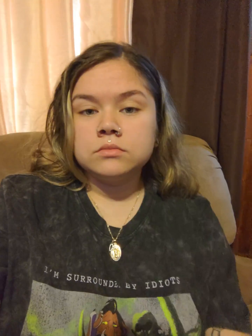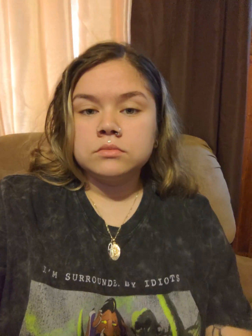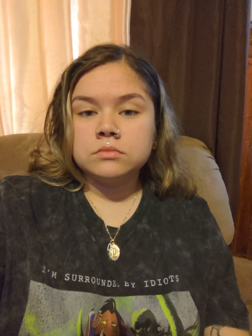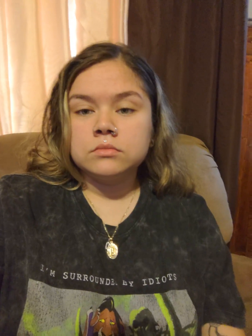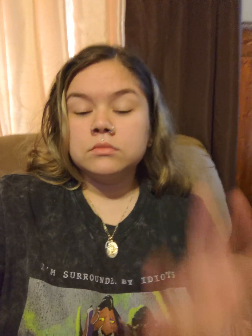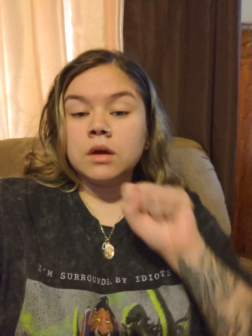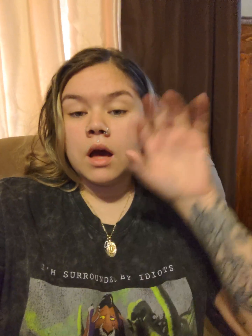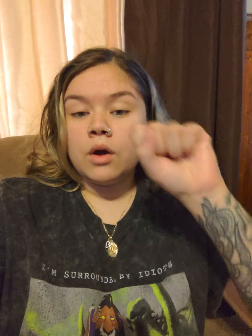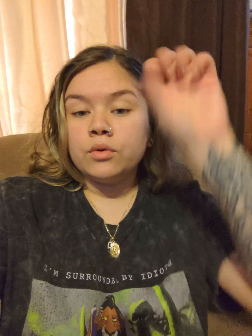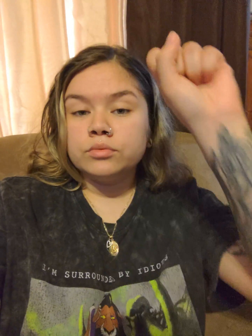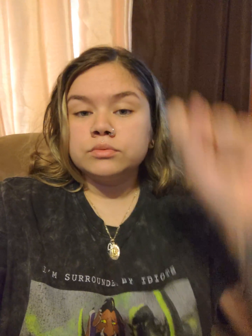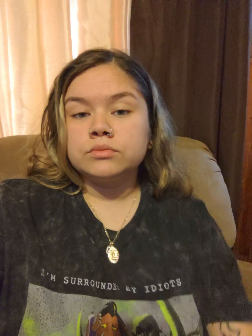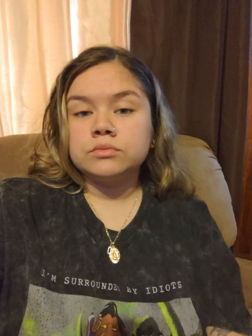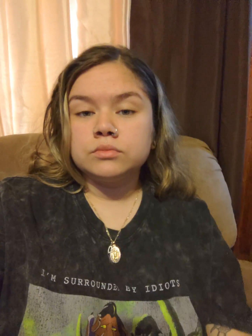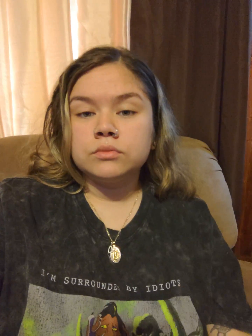ladder